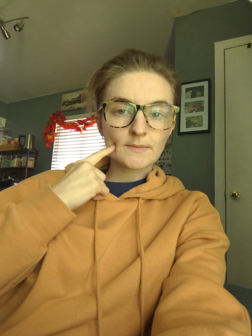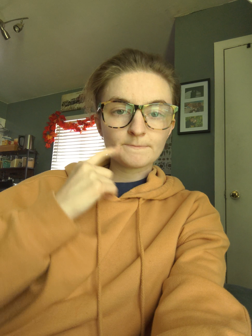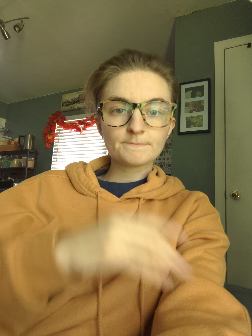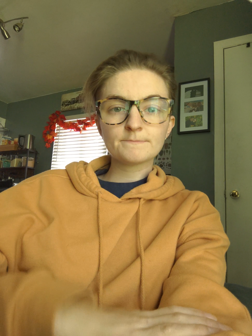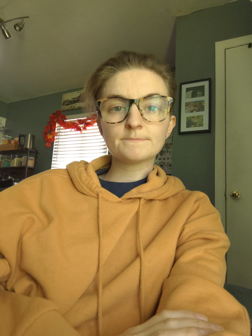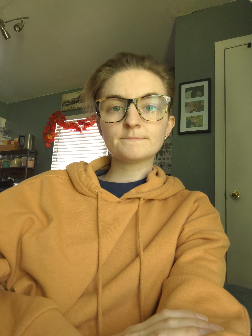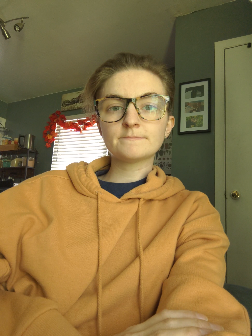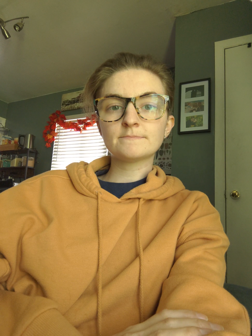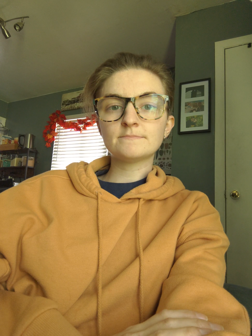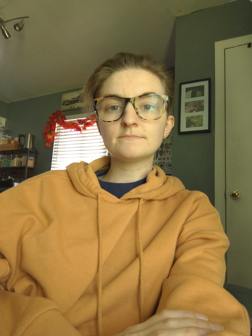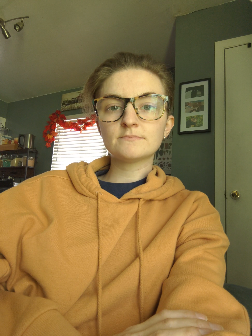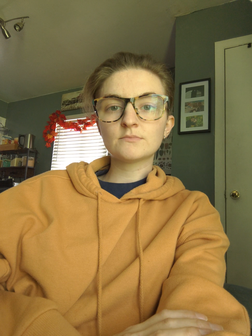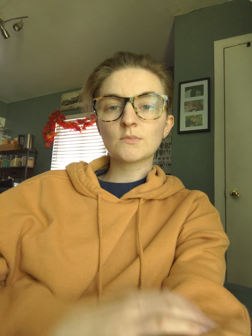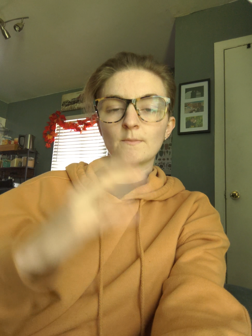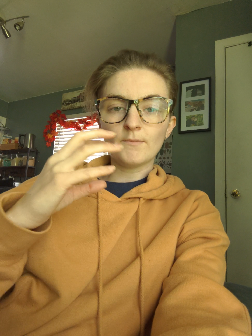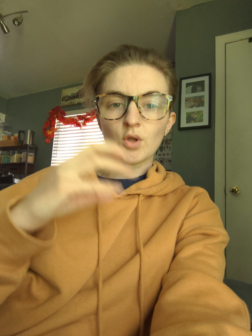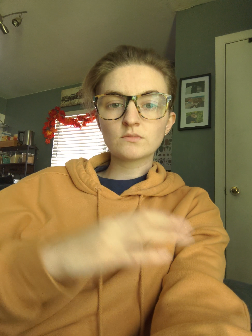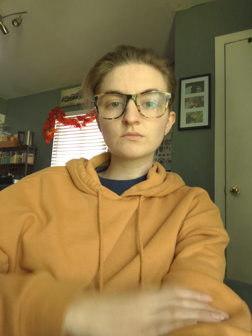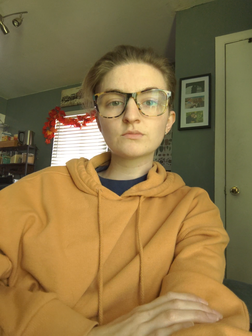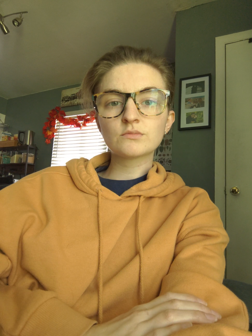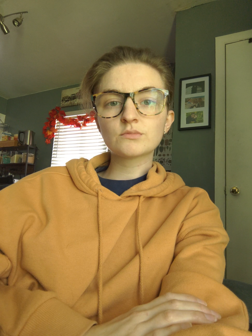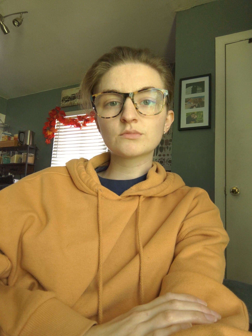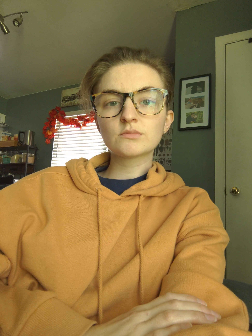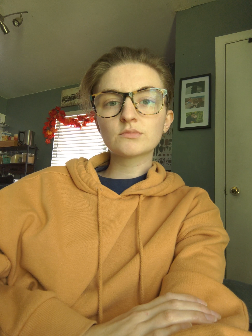ball